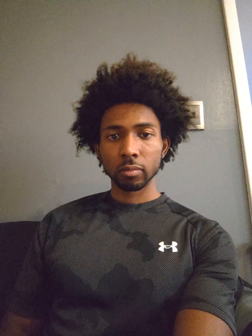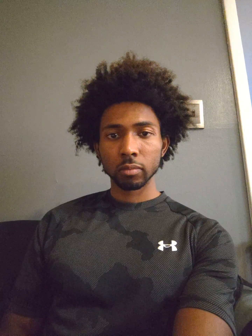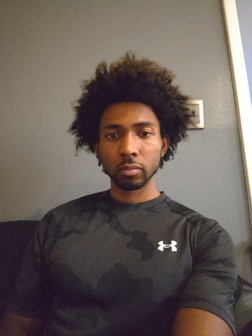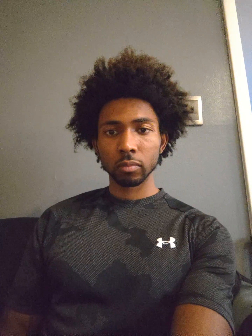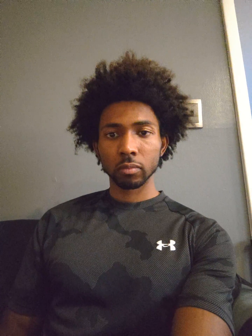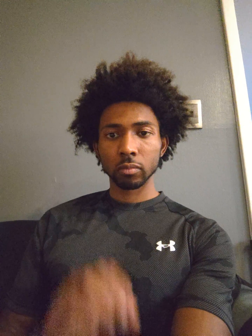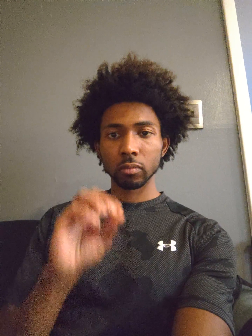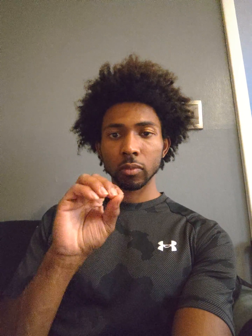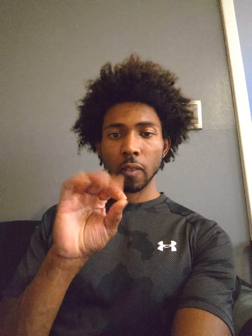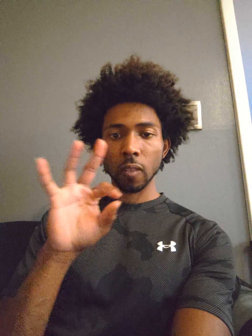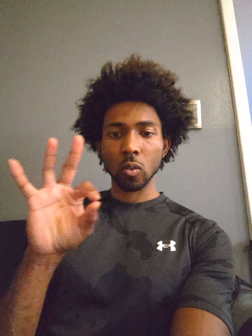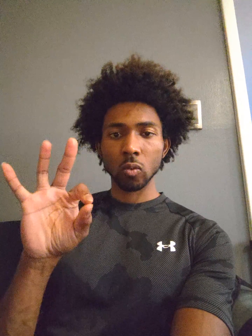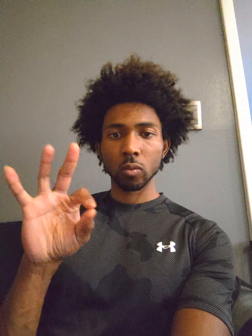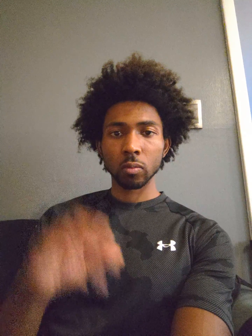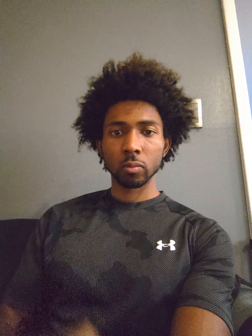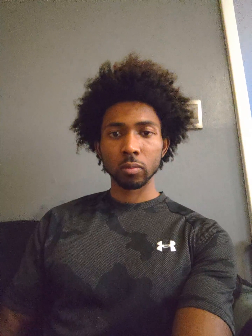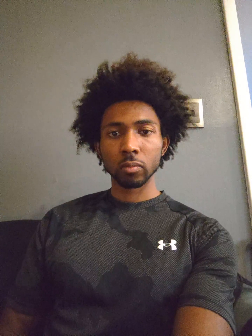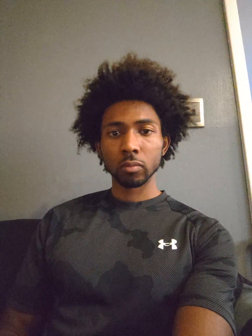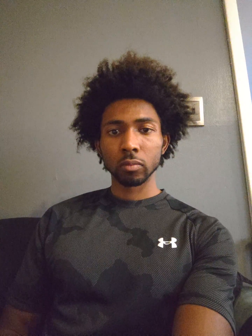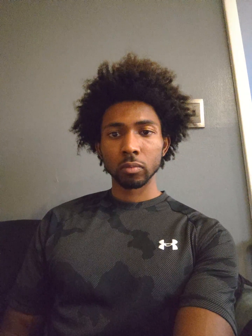off